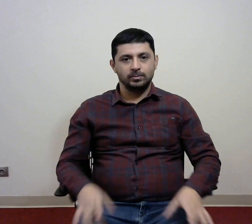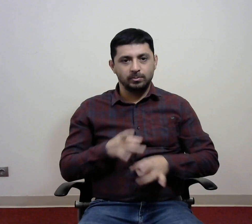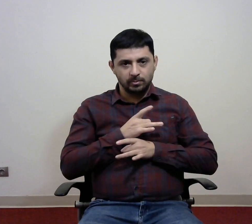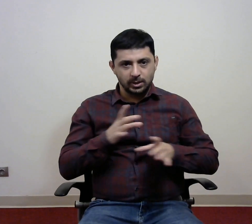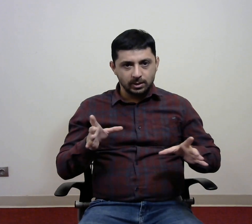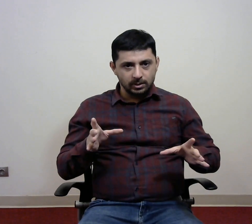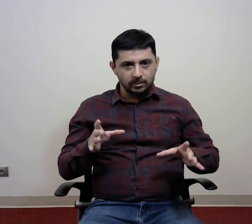bayram